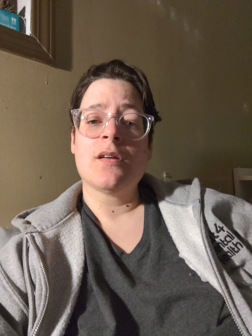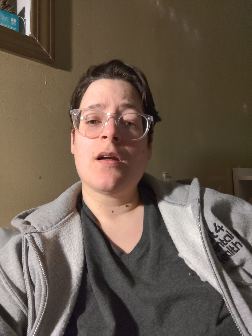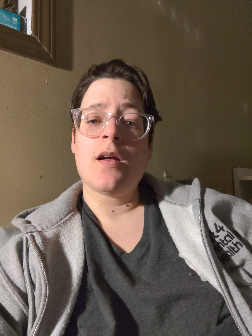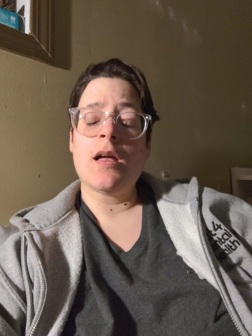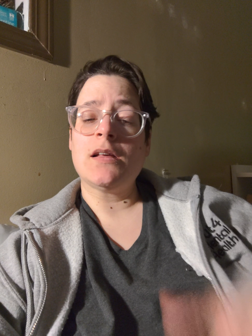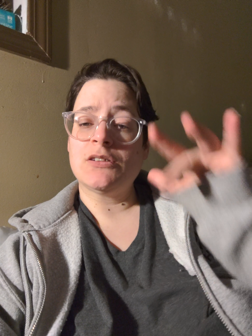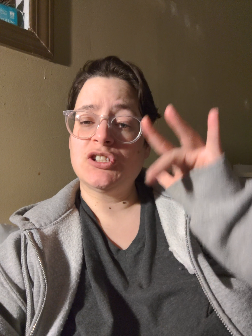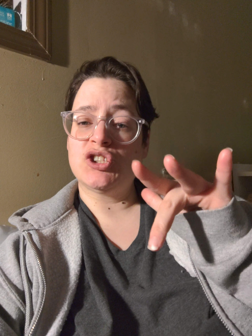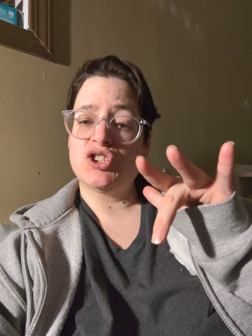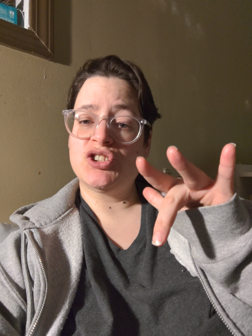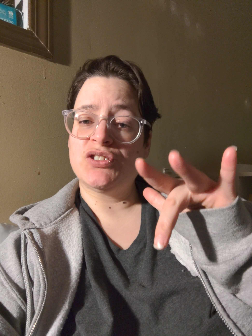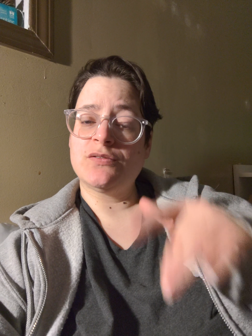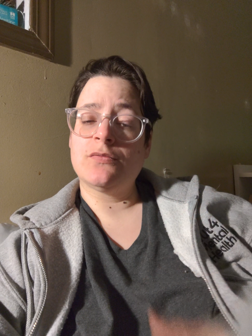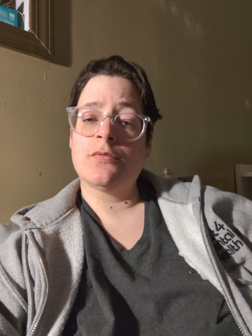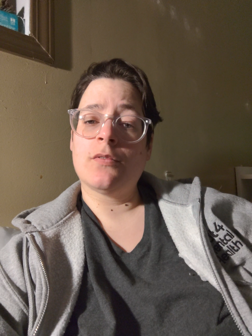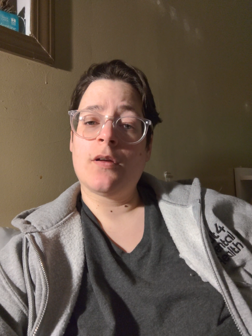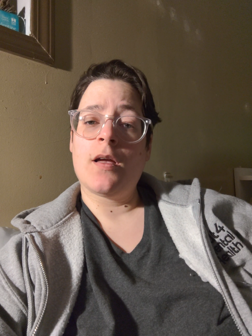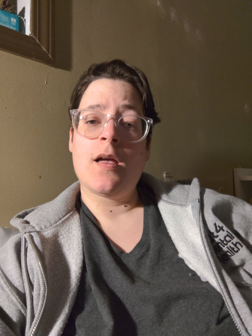touch